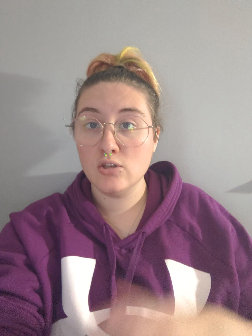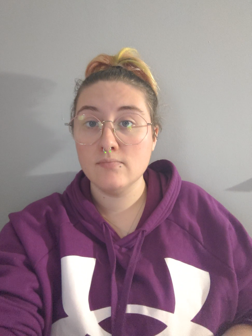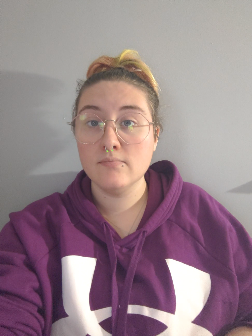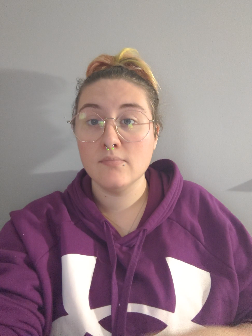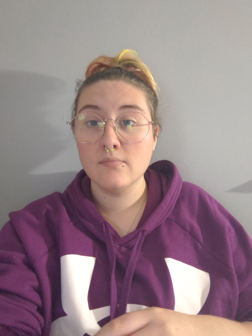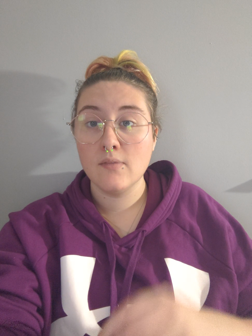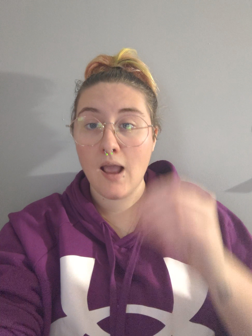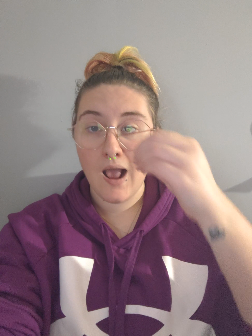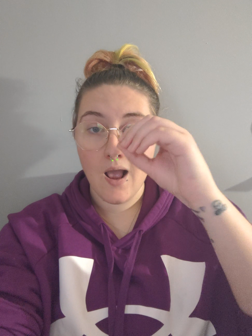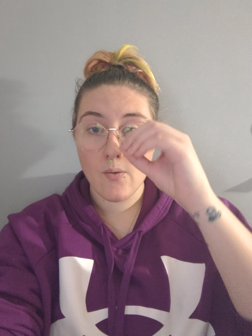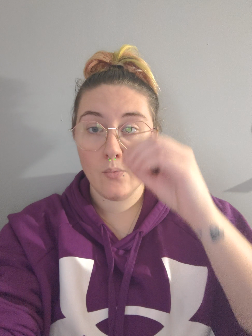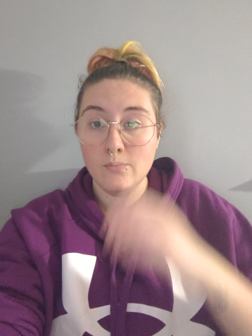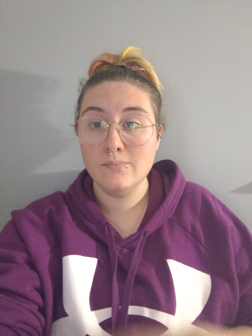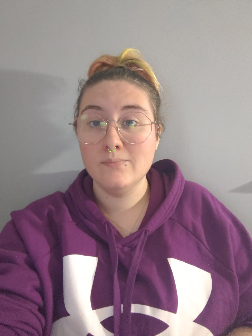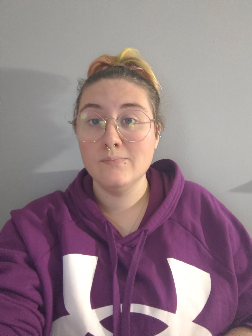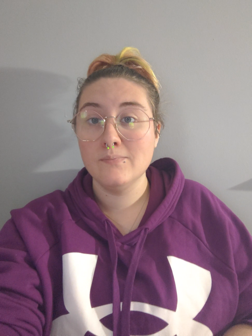owl